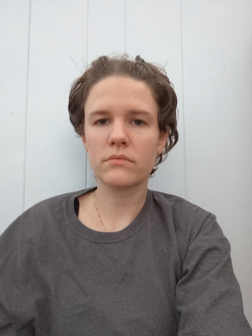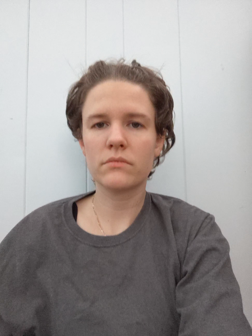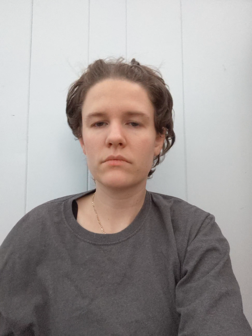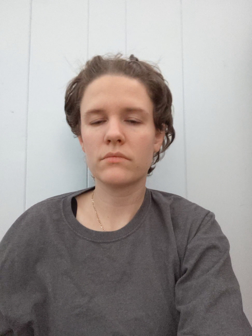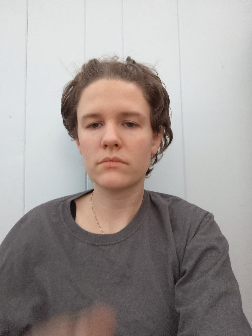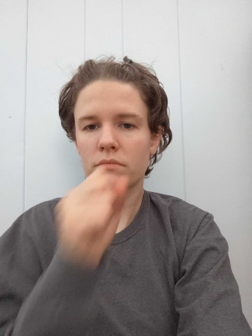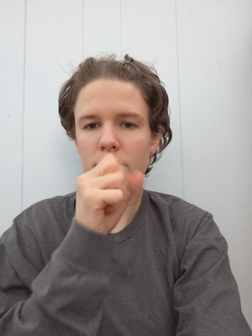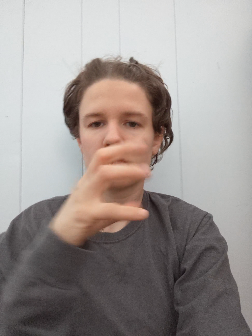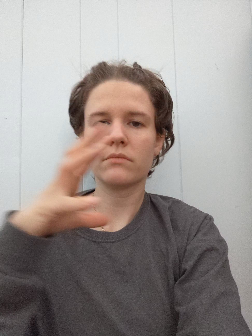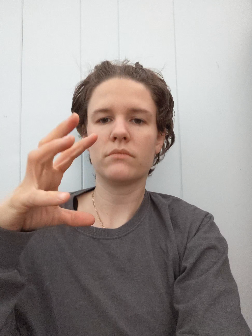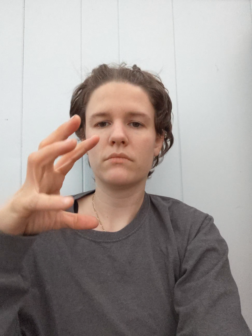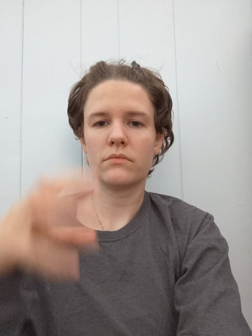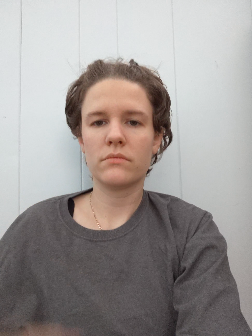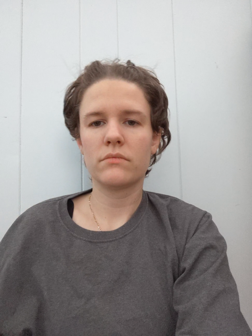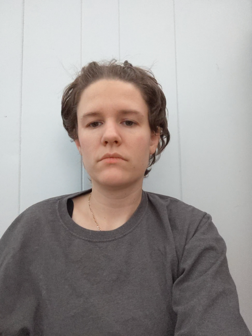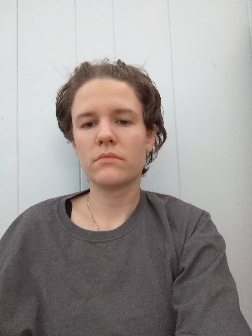balloon